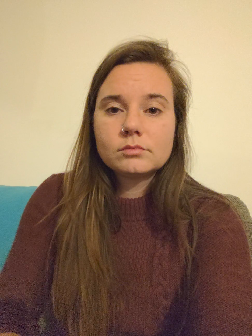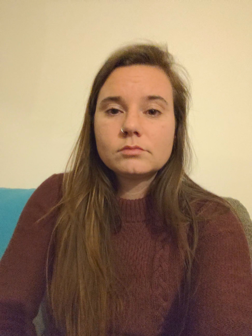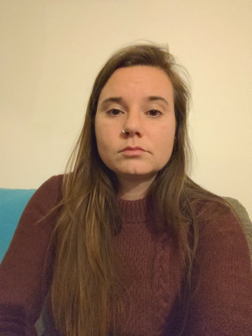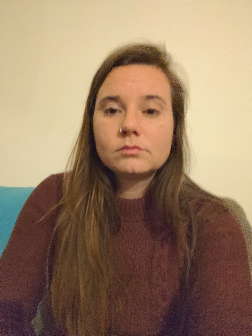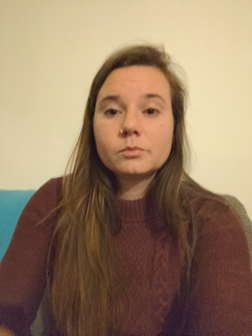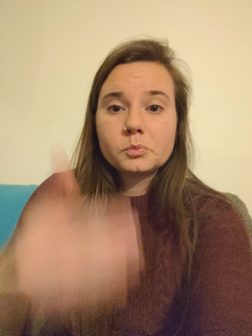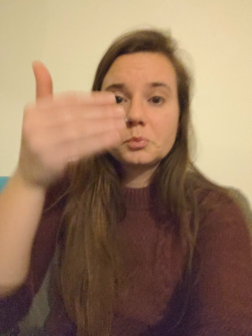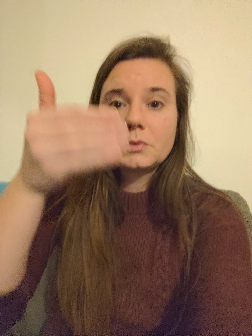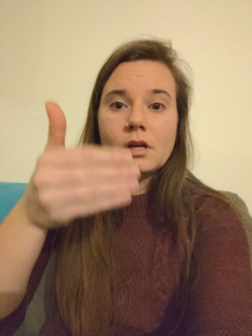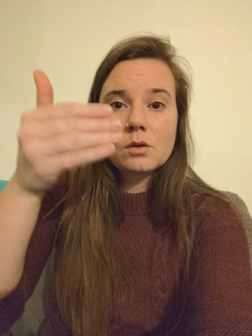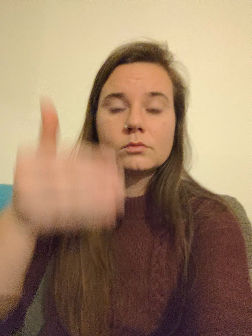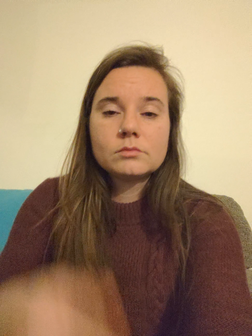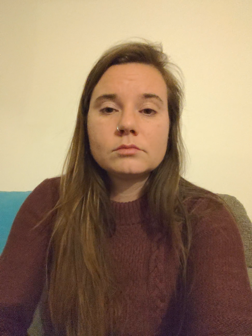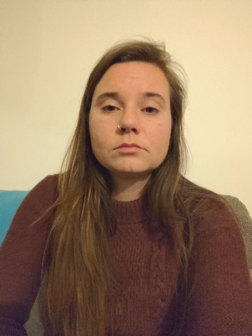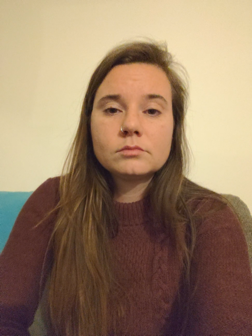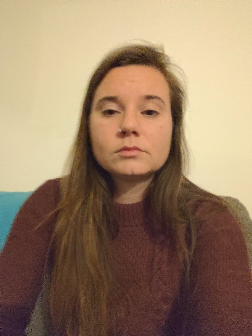window